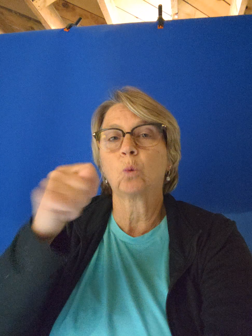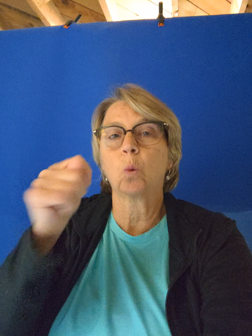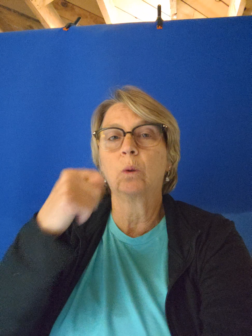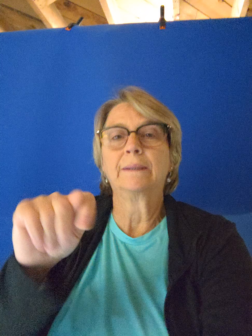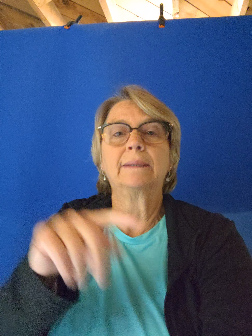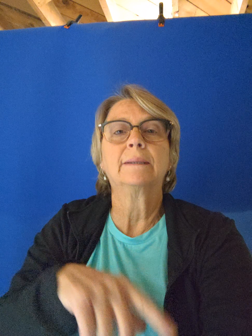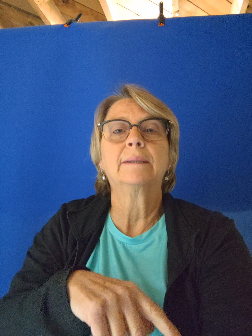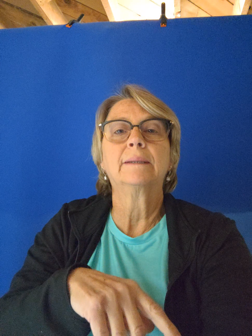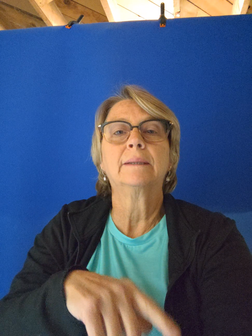toy